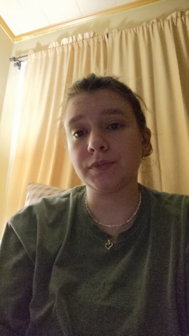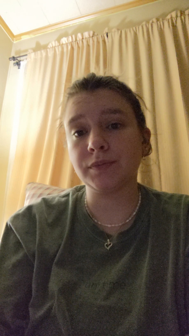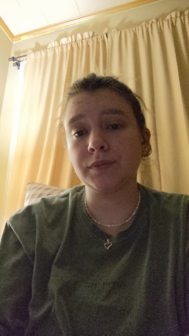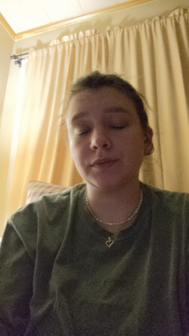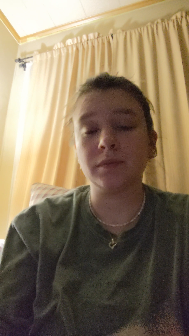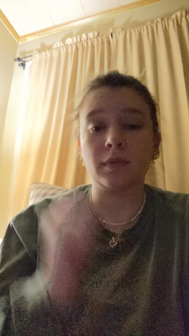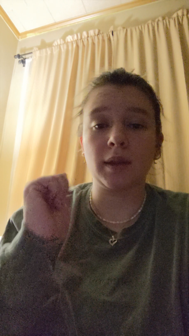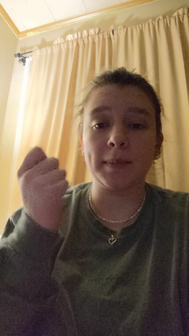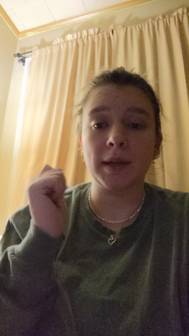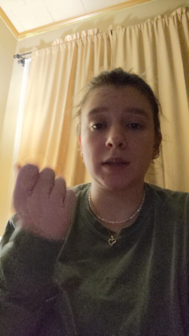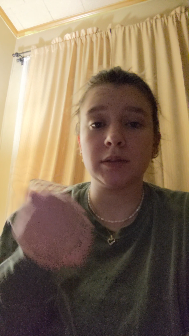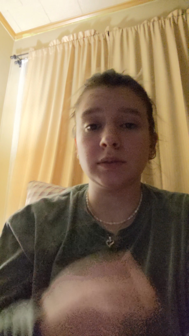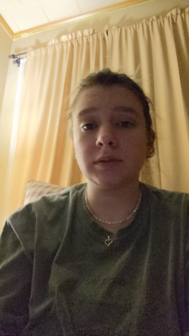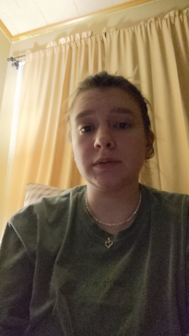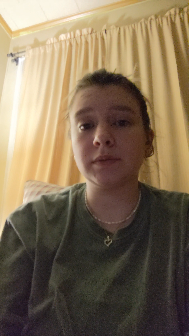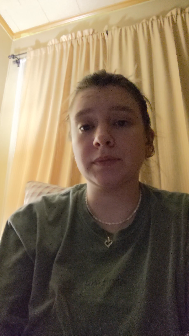bat